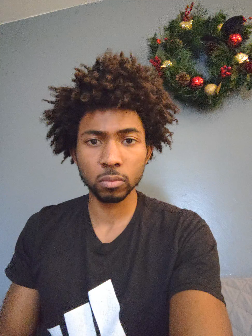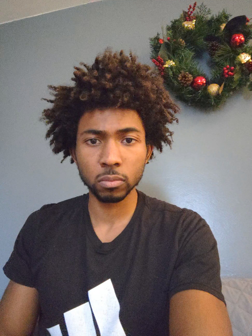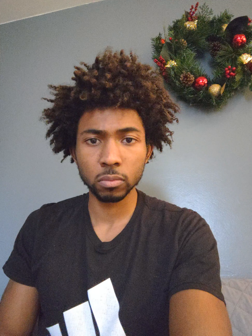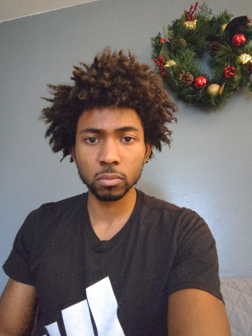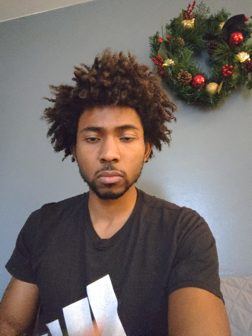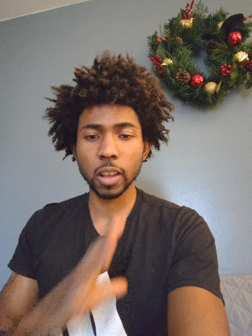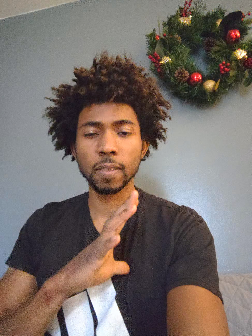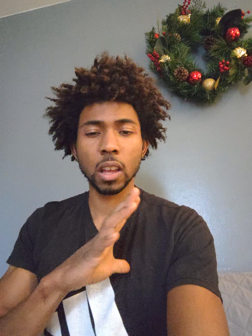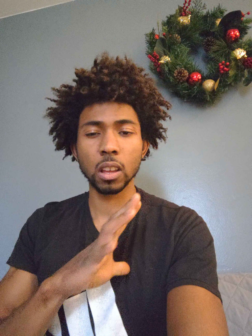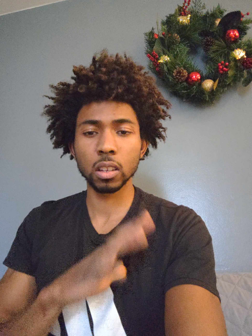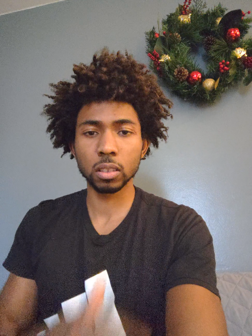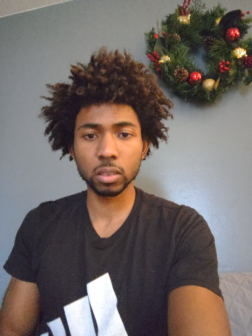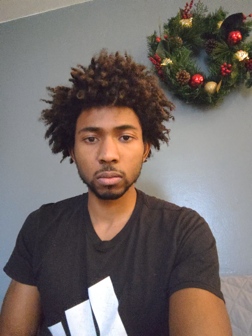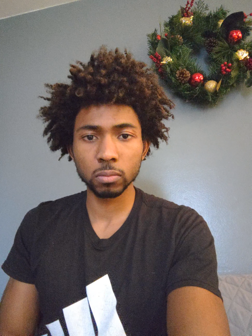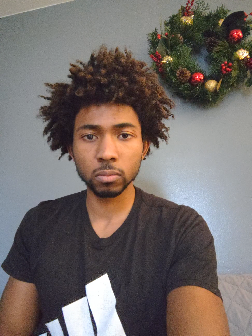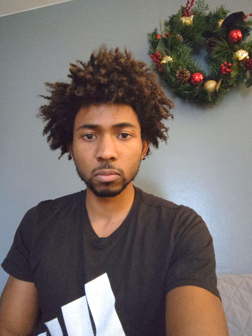fine